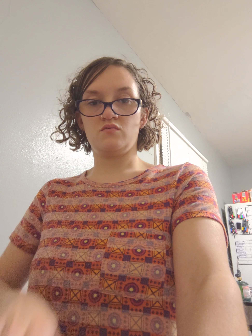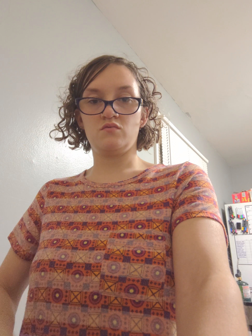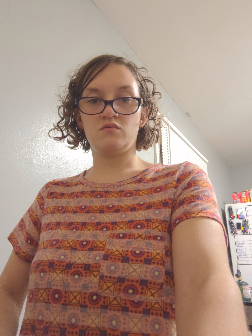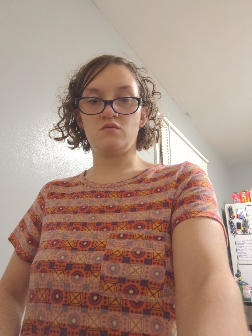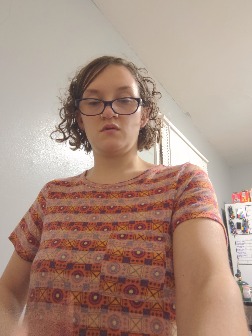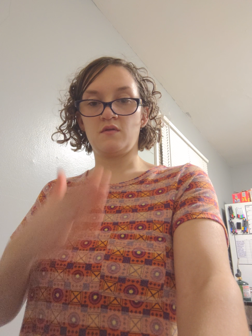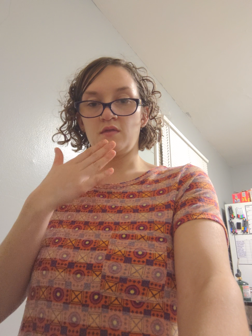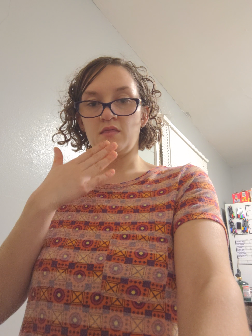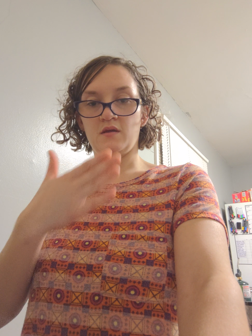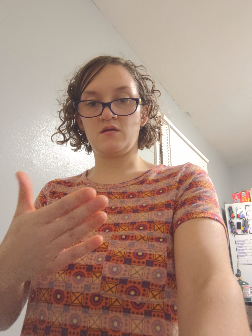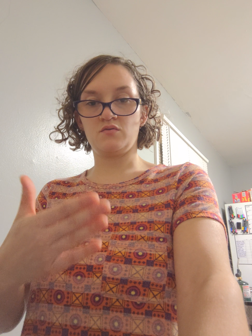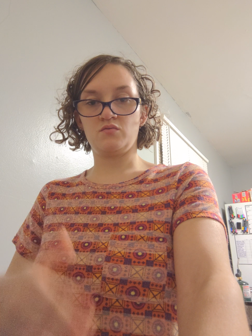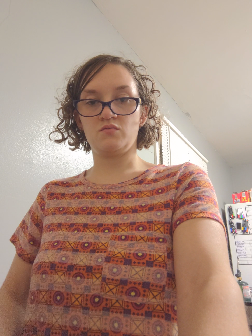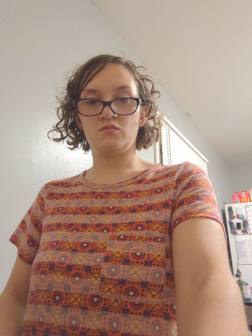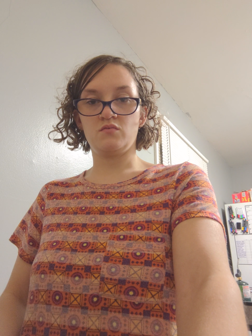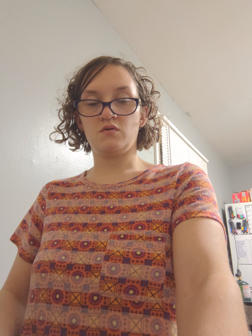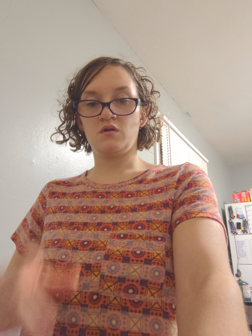thank you